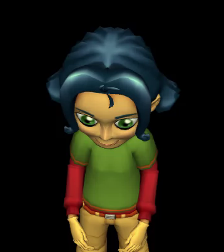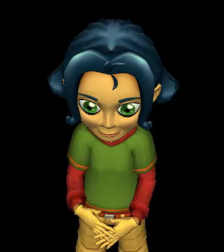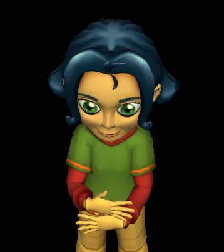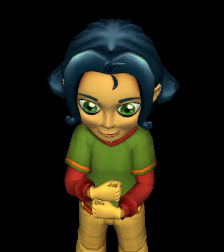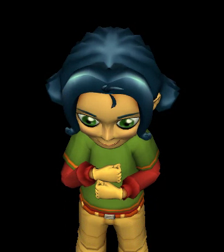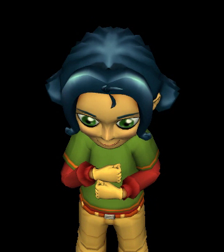يستقبل